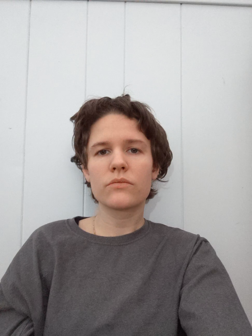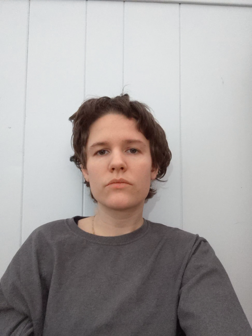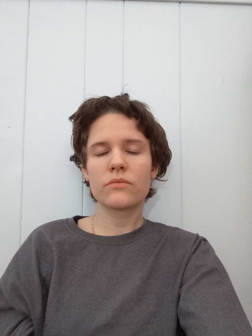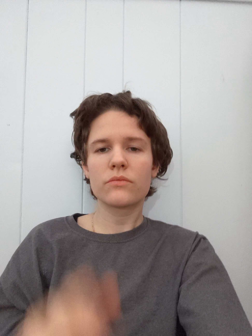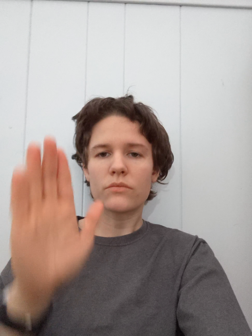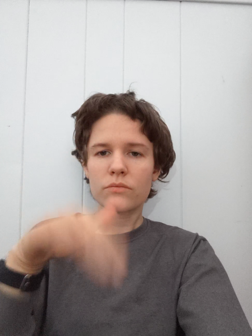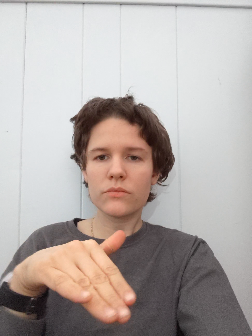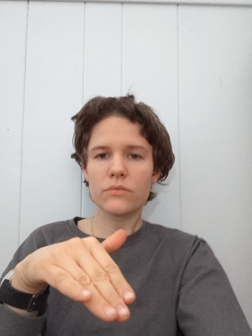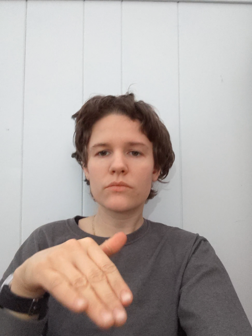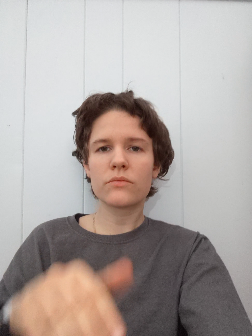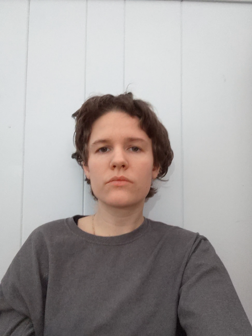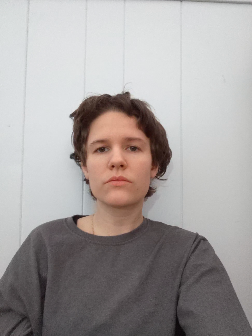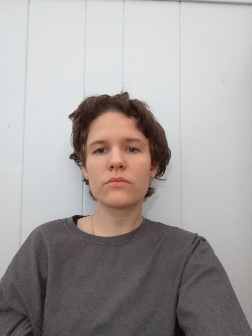on